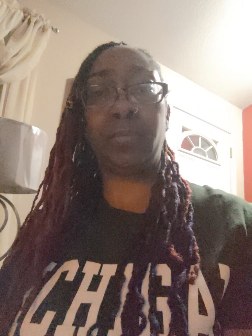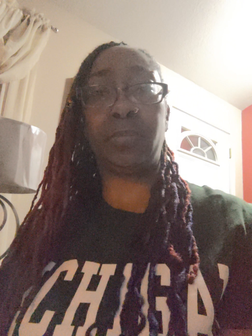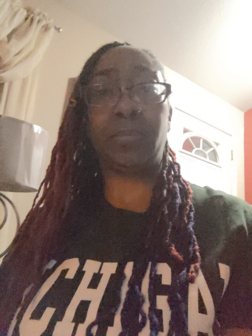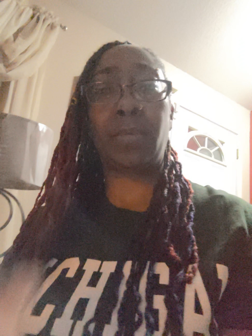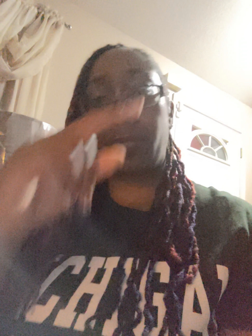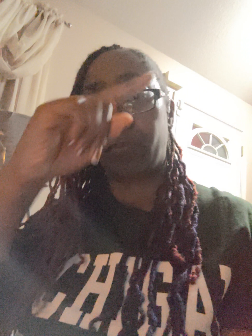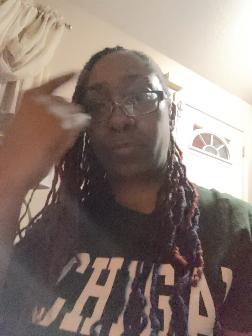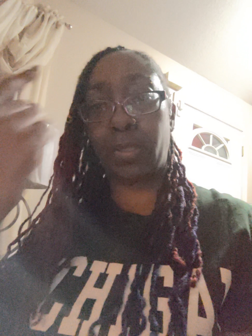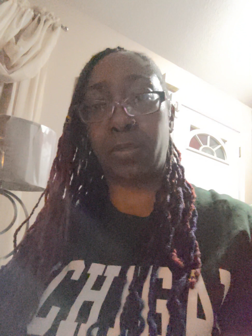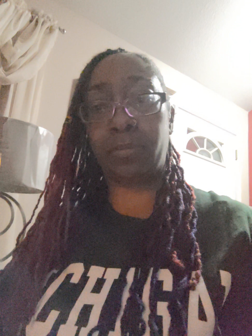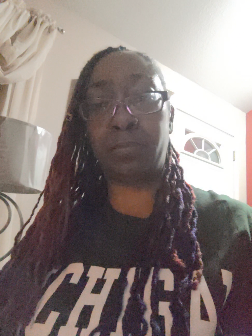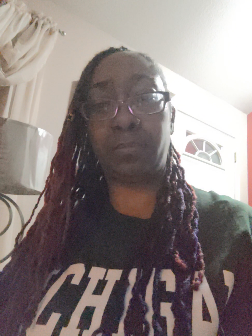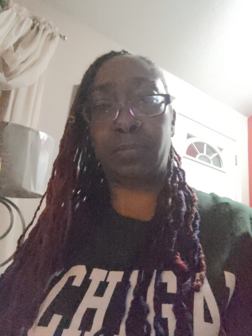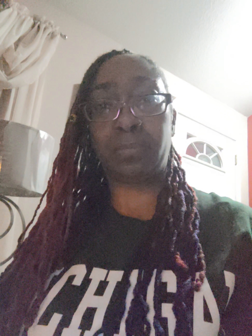black